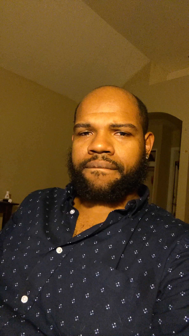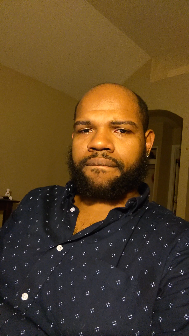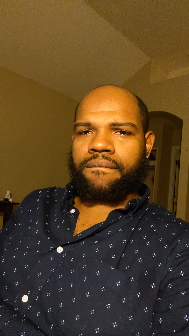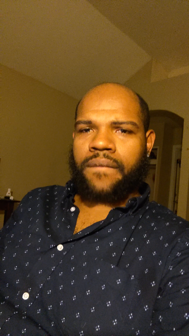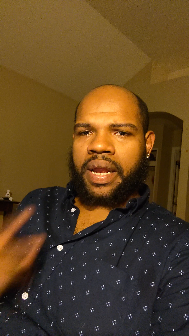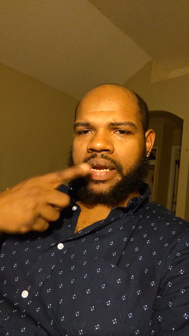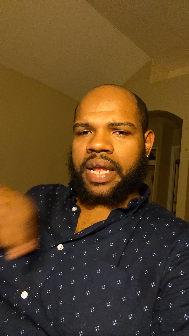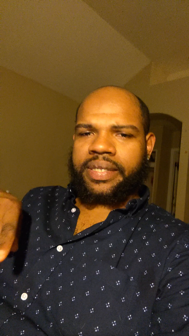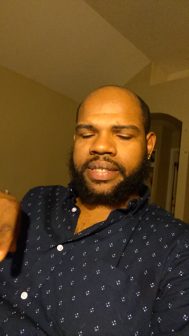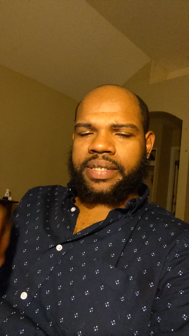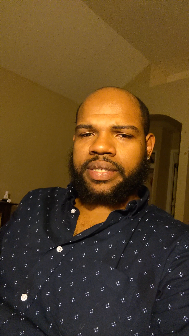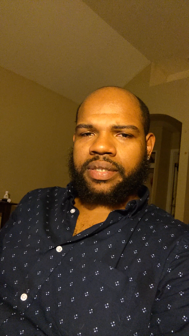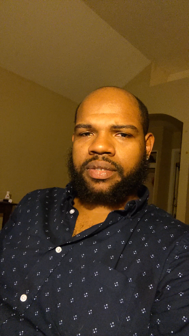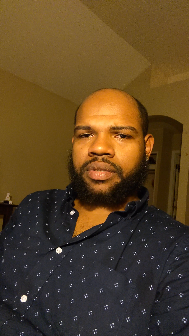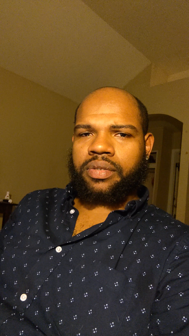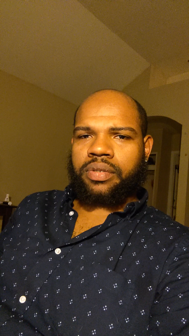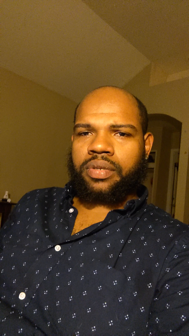cut